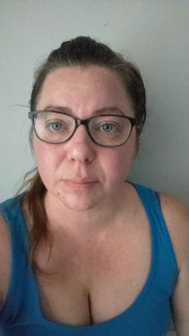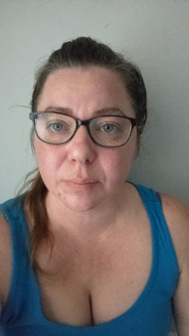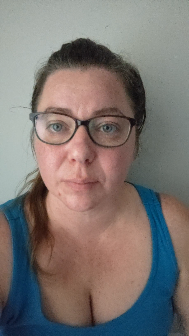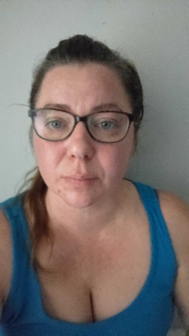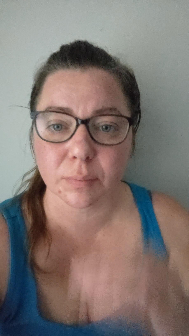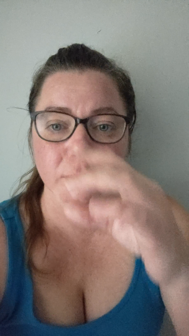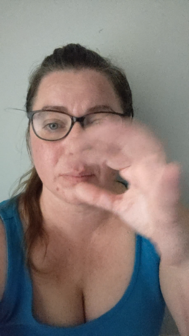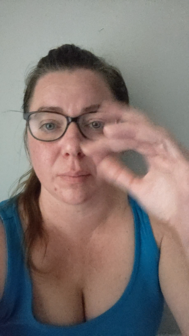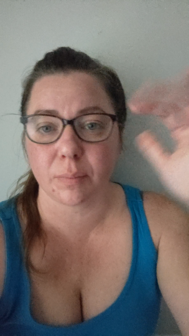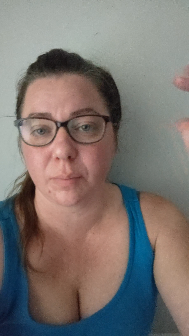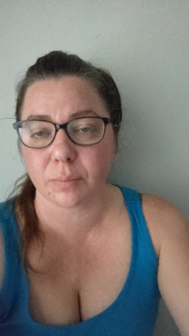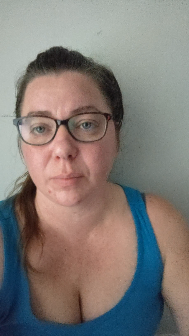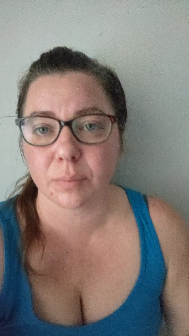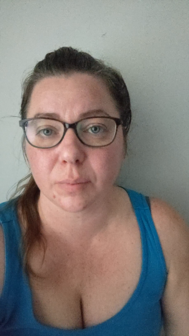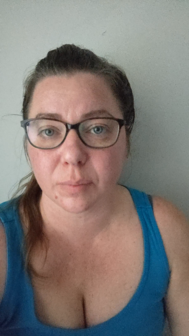bubbles